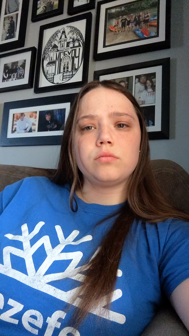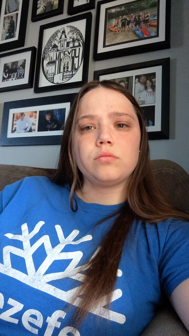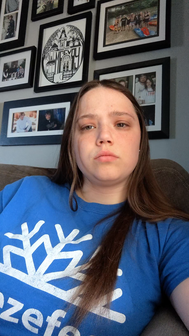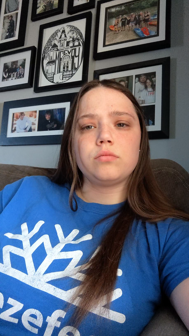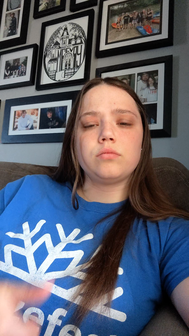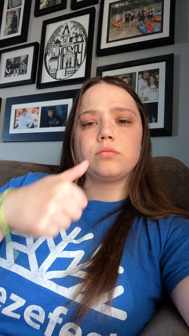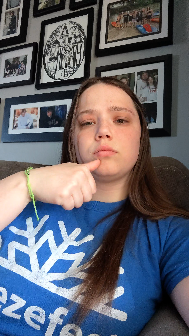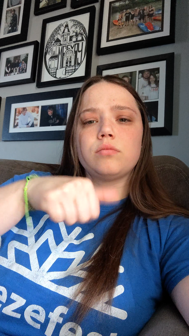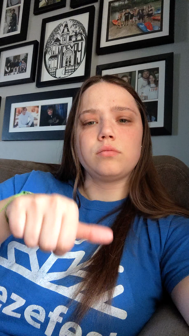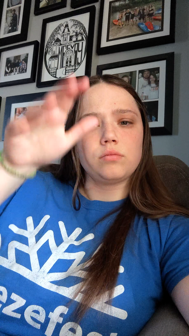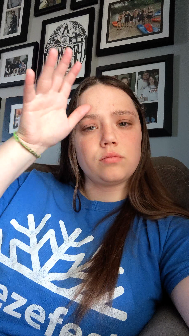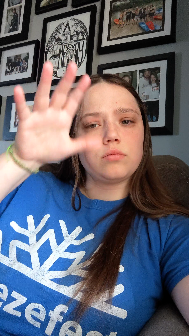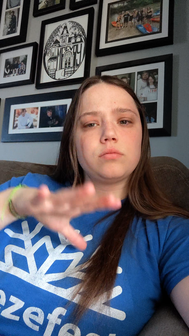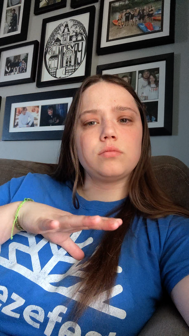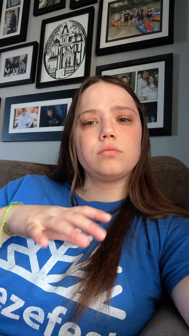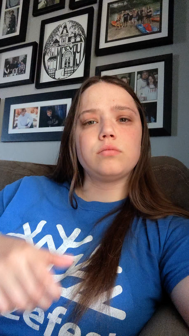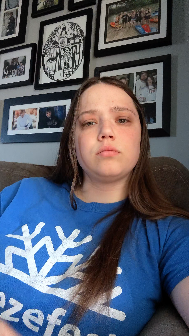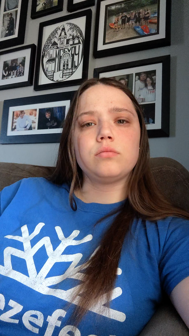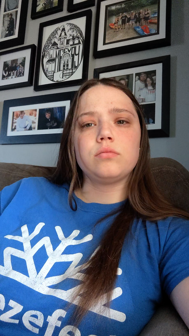mailman